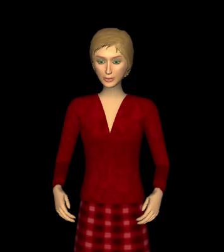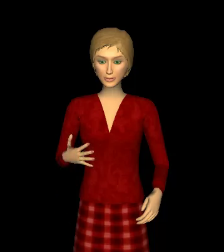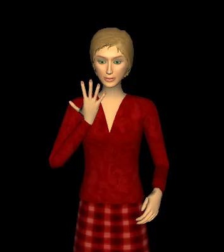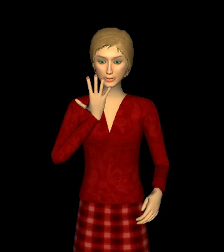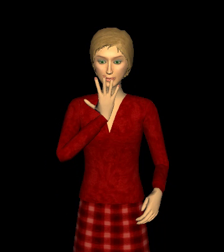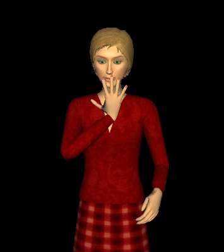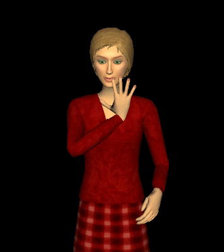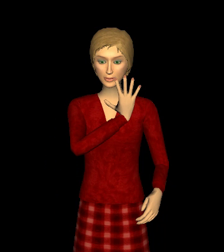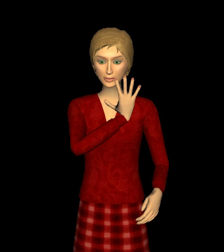لون